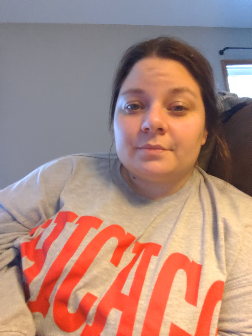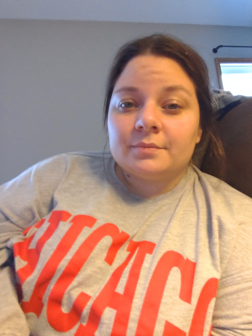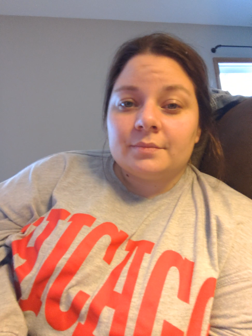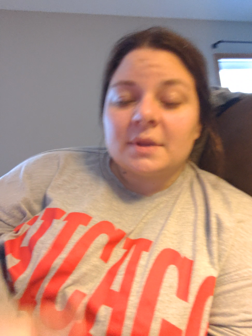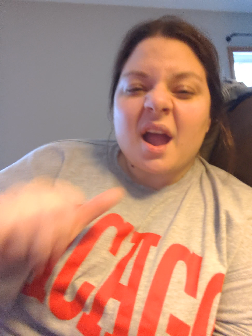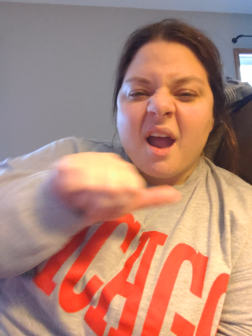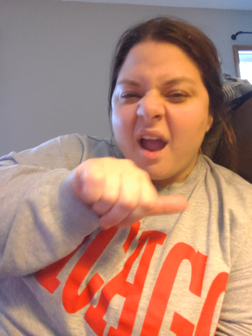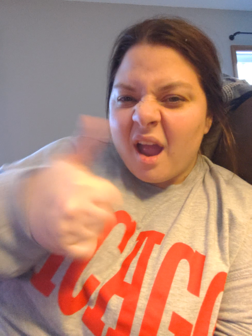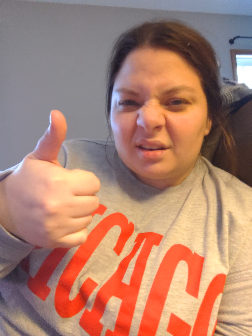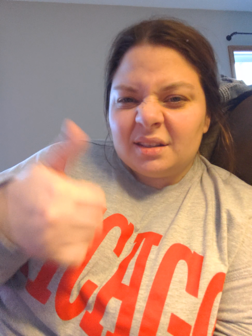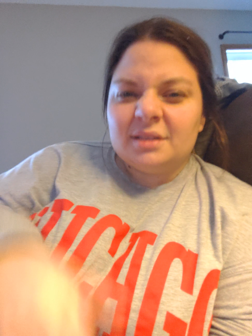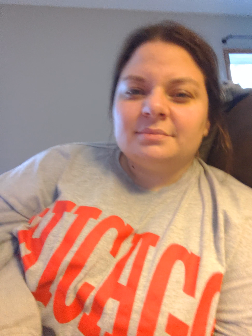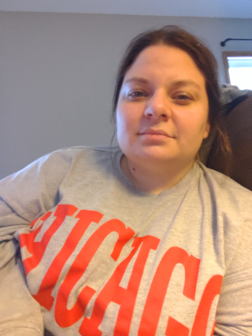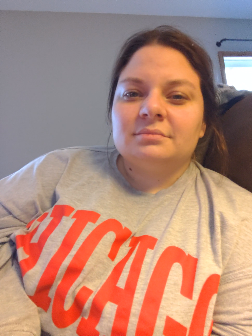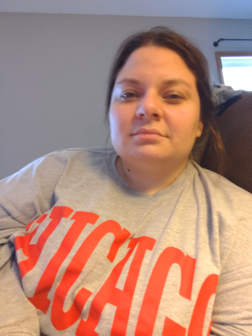any